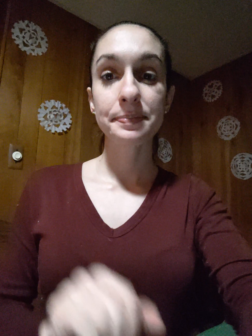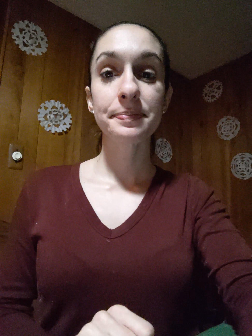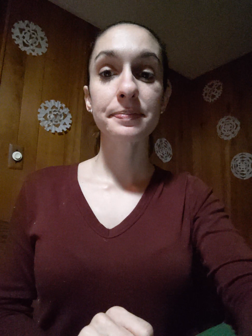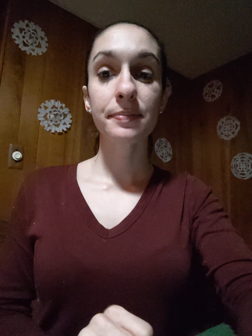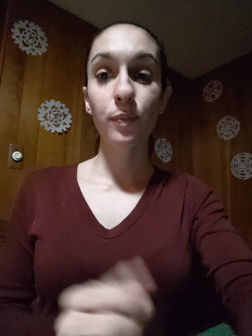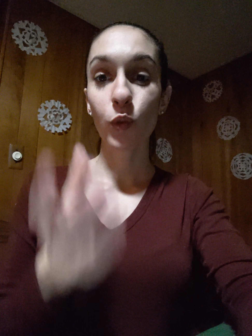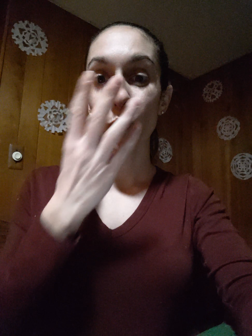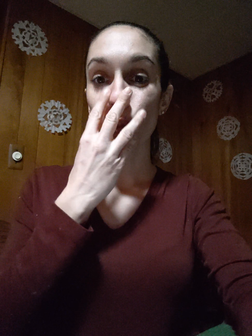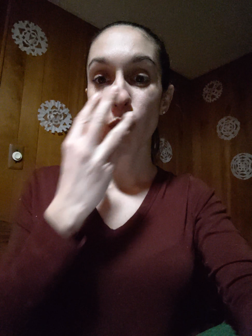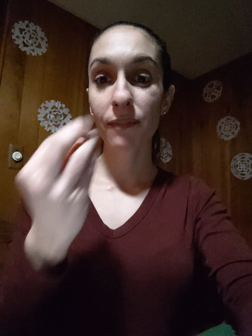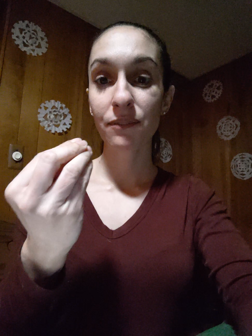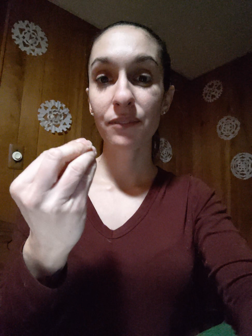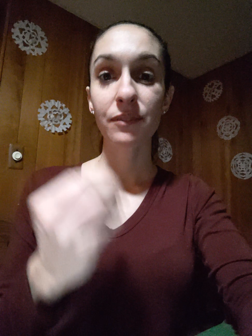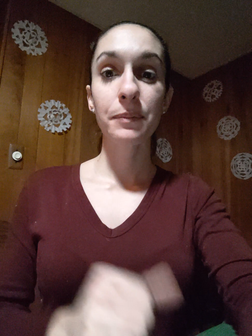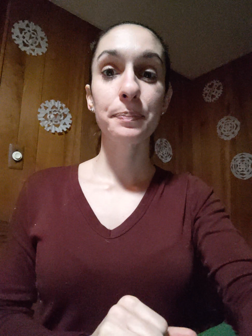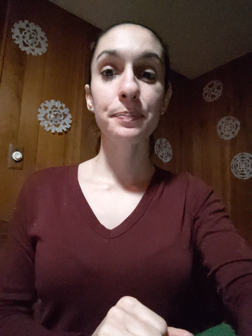wolf